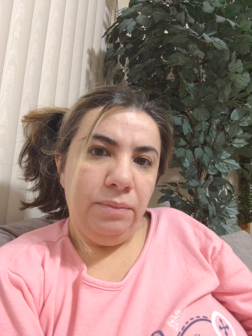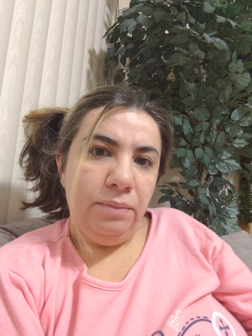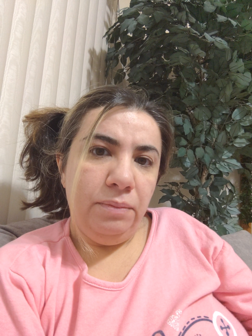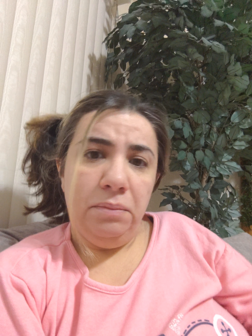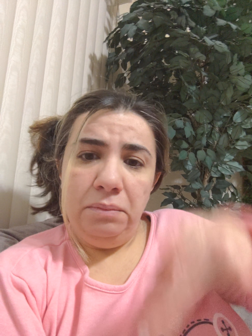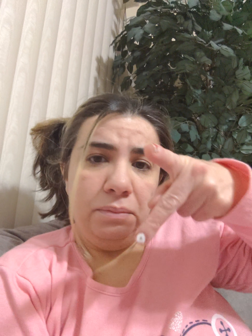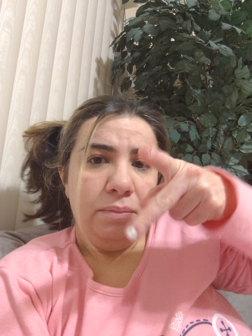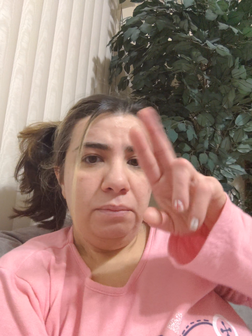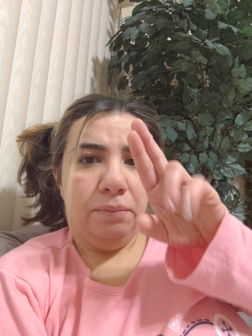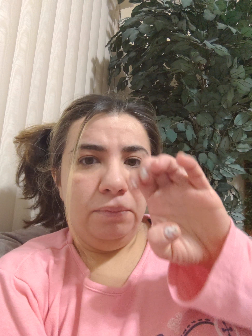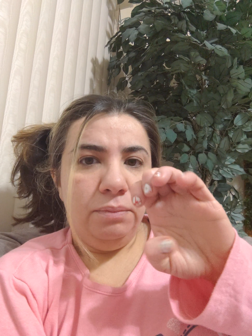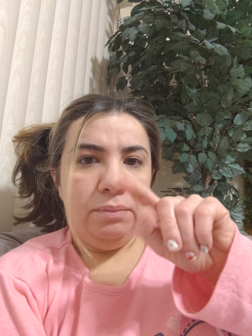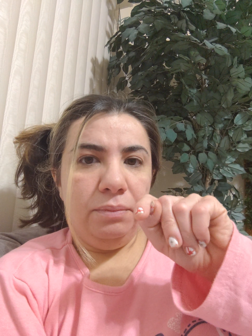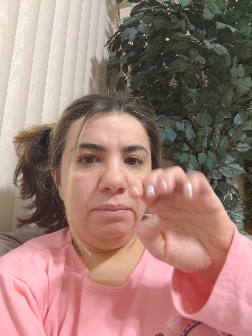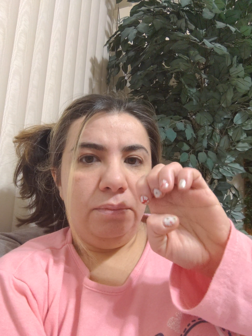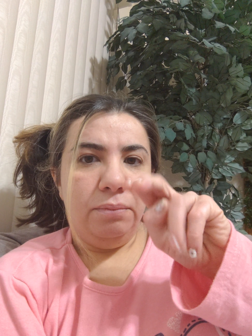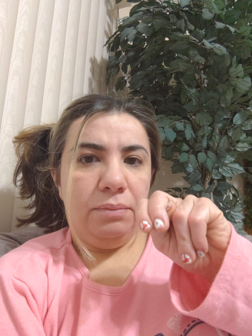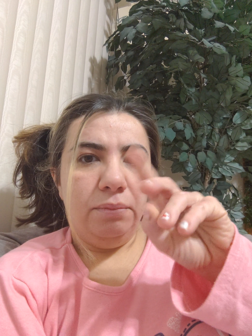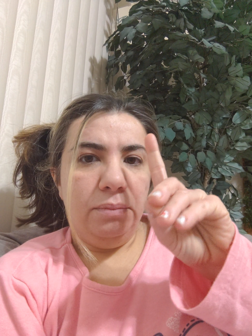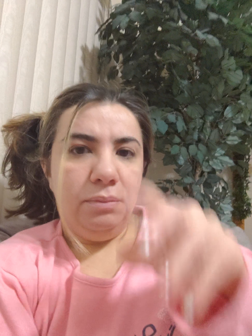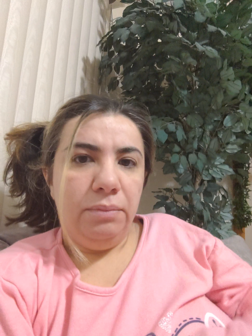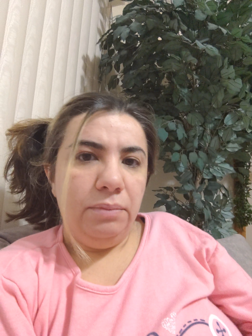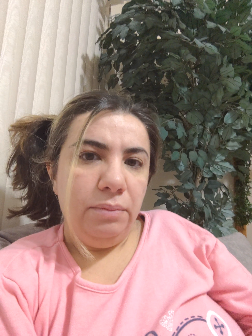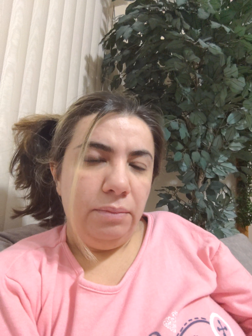pretend